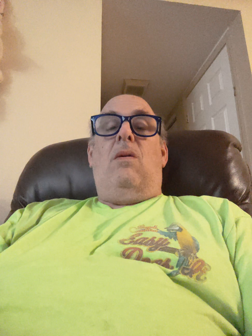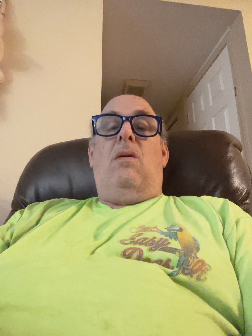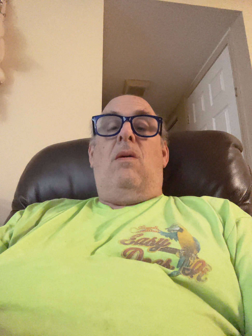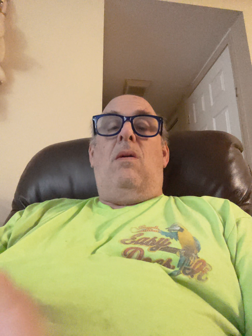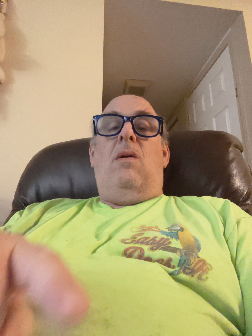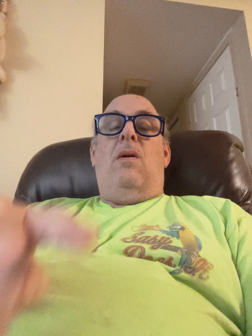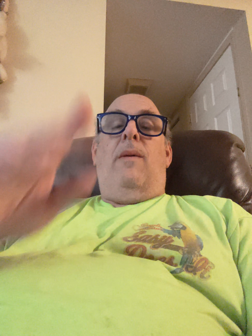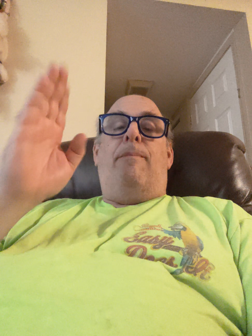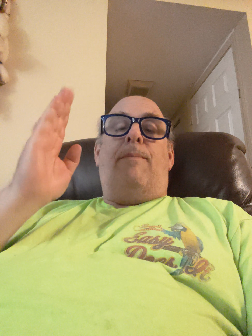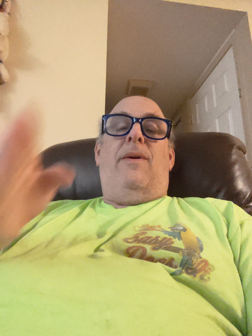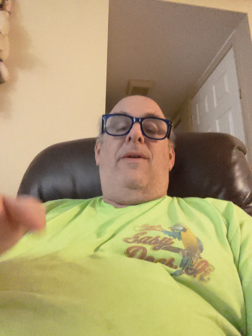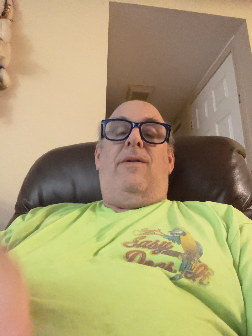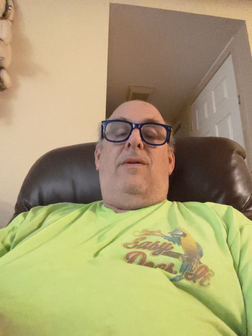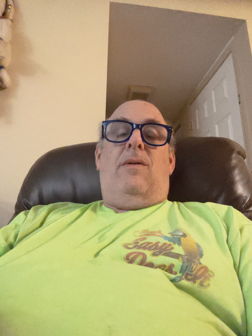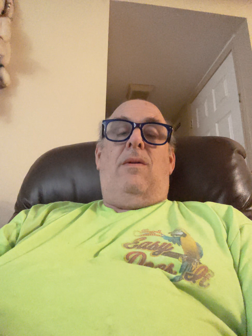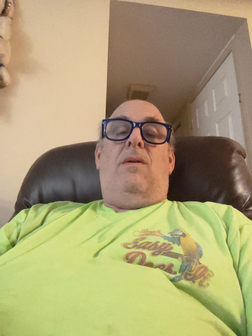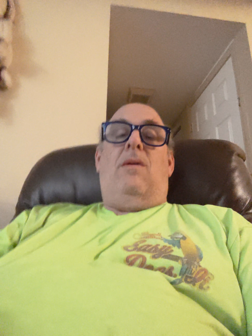beside